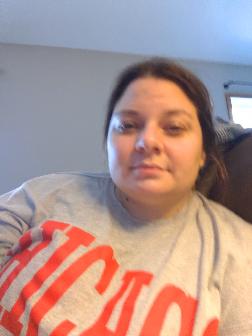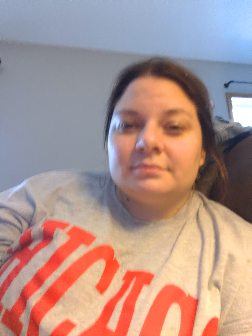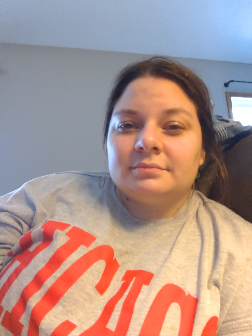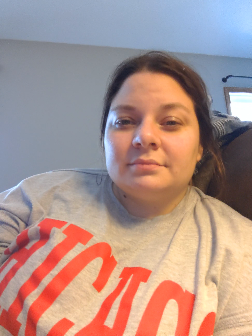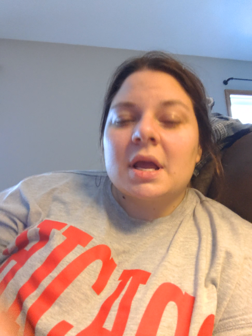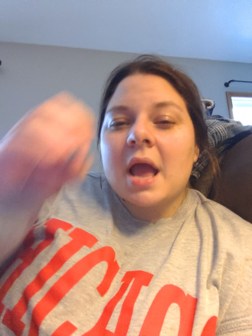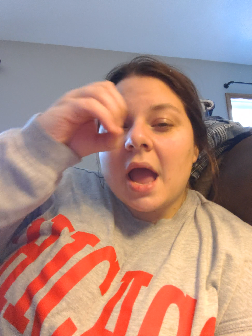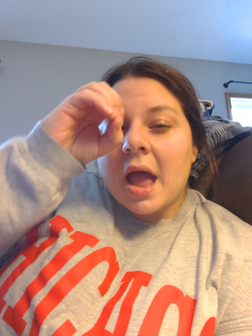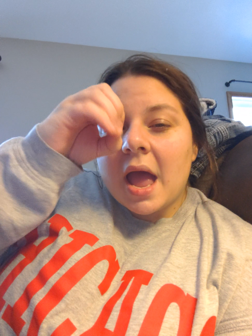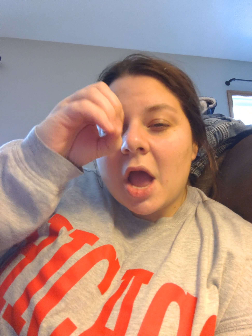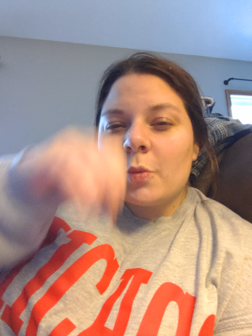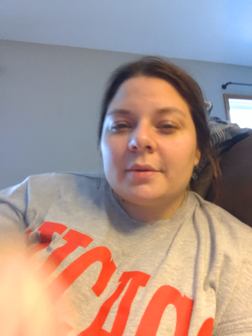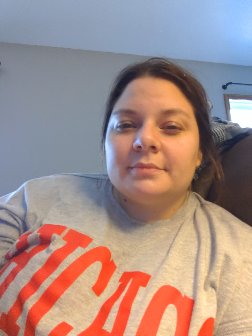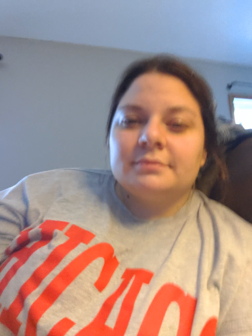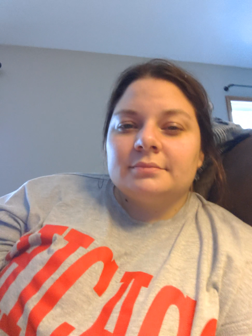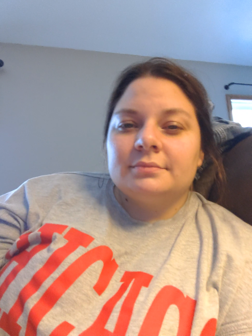owl